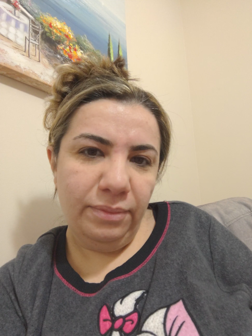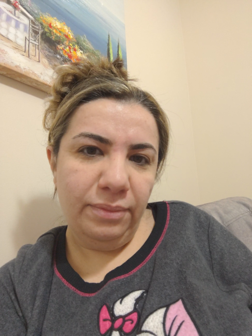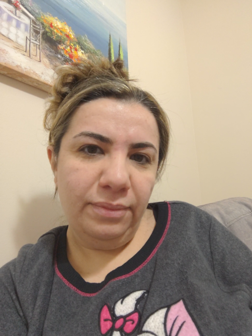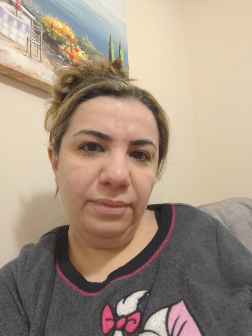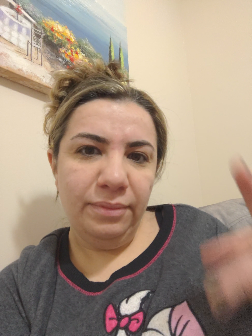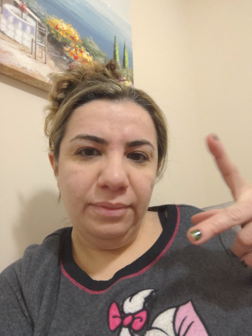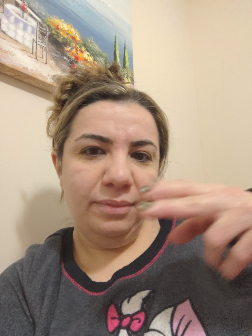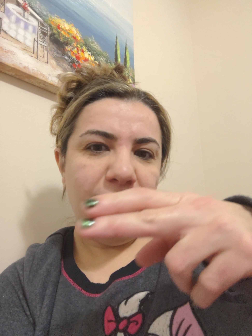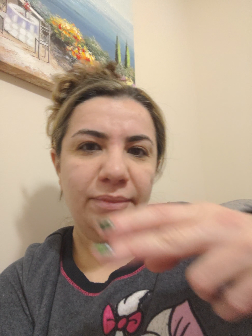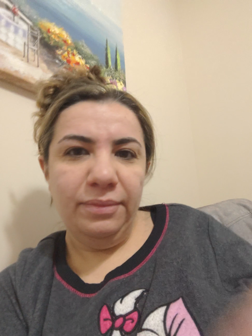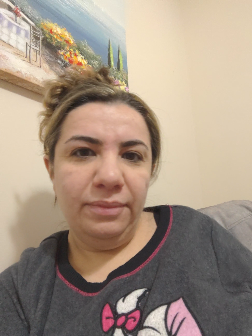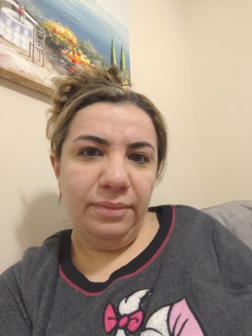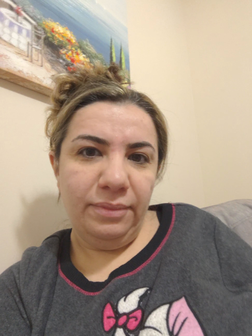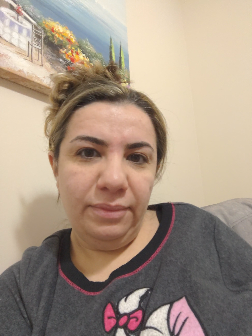cut